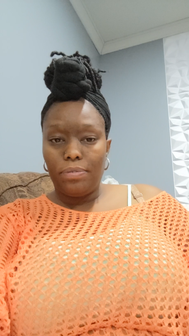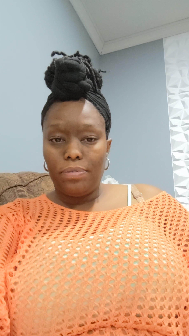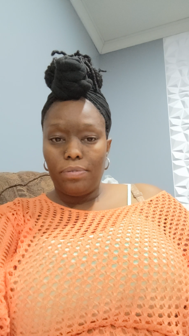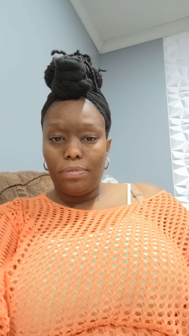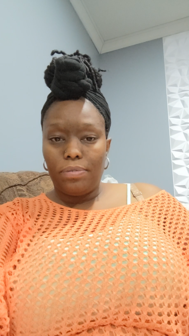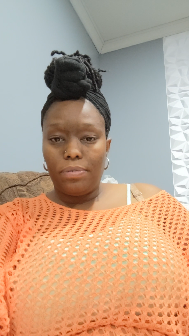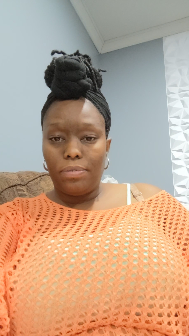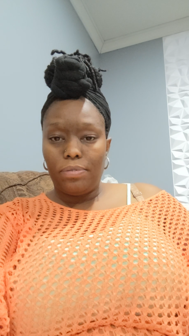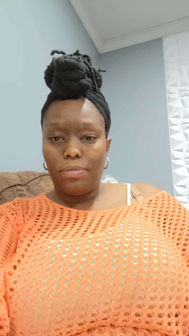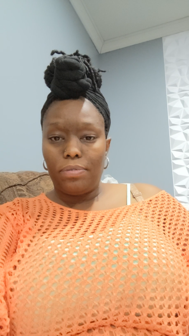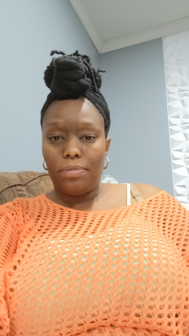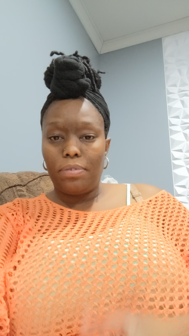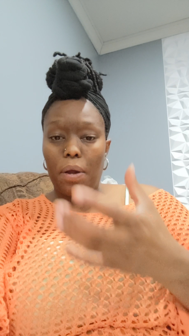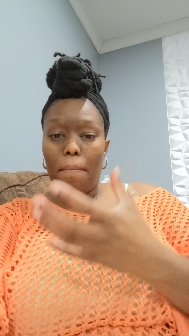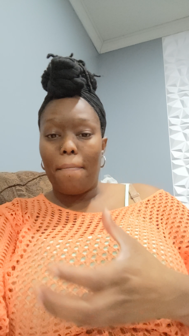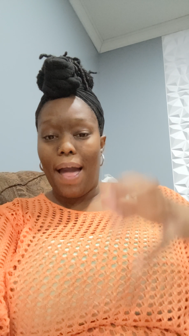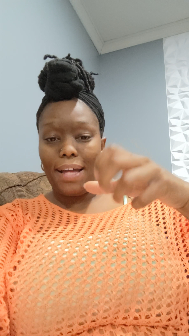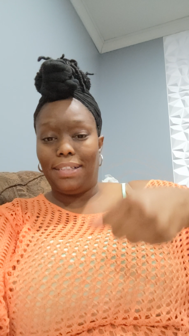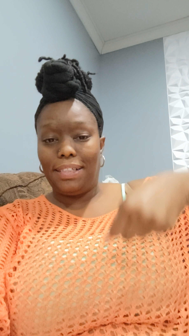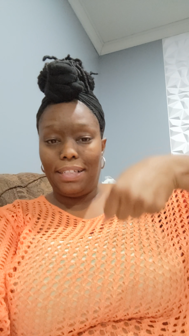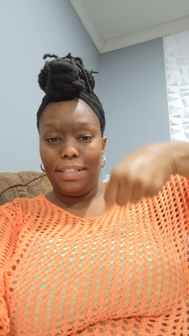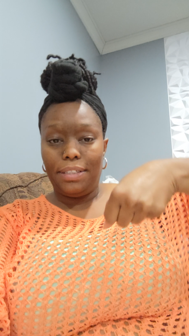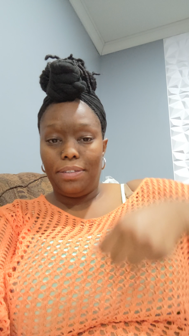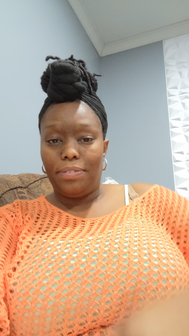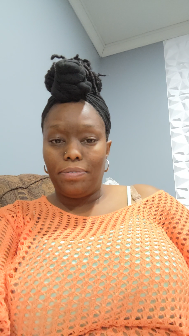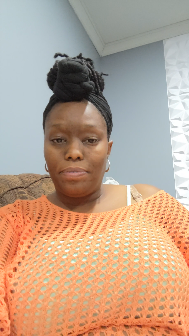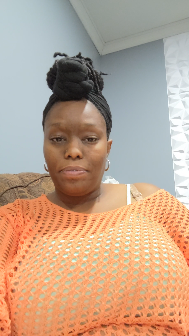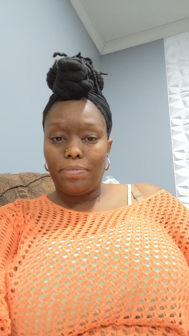basket